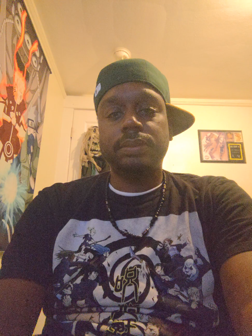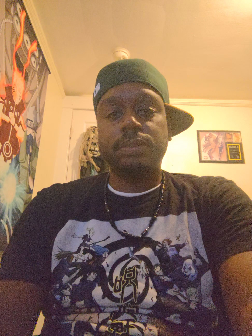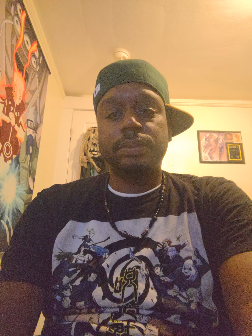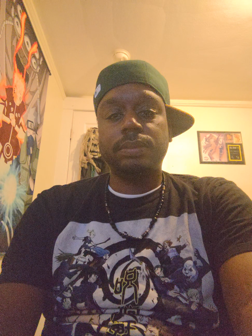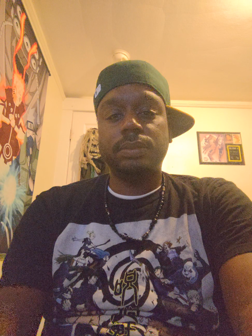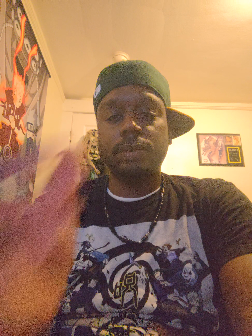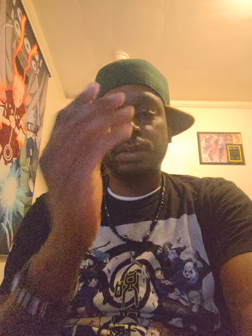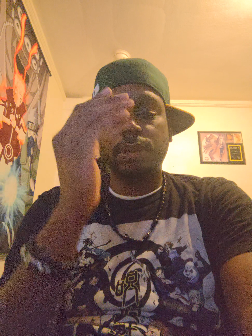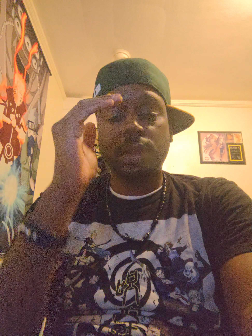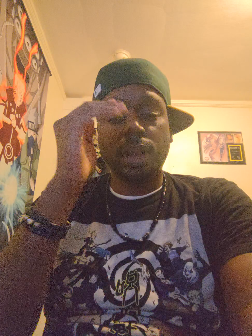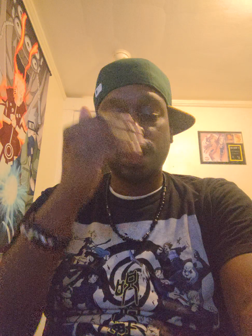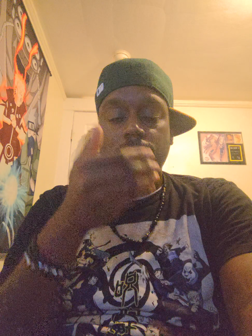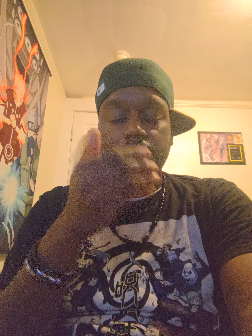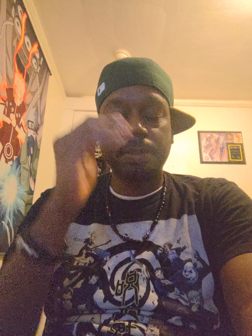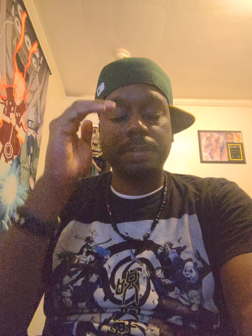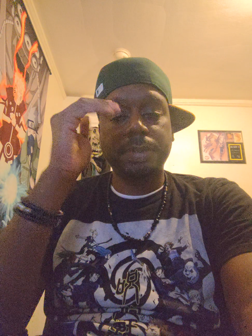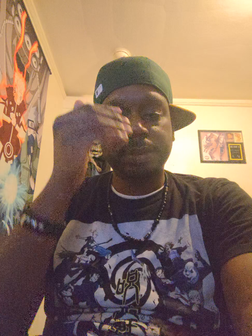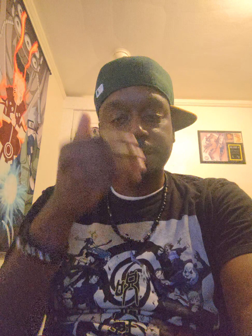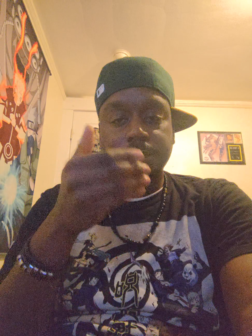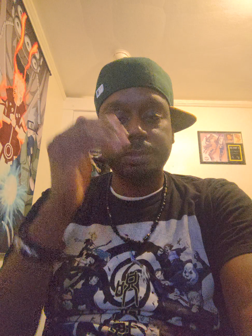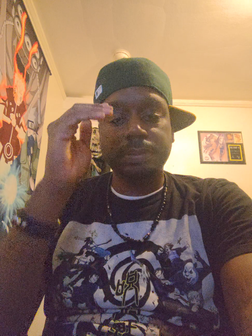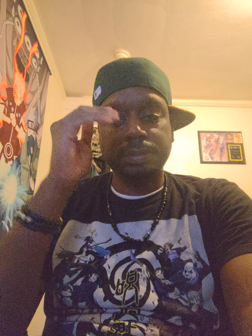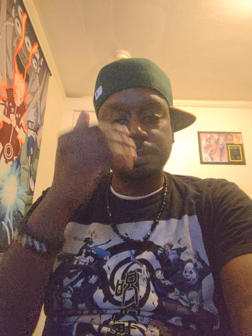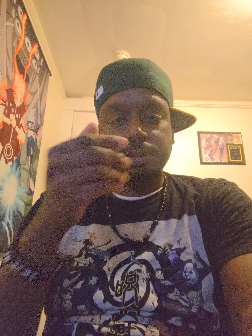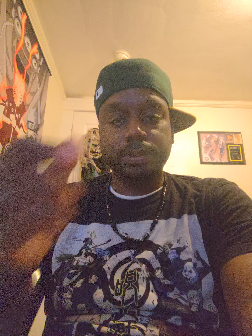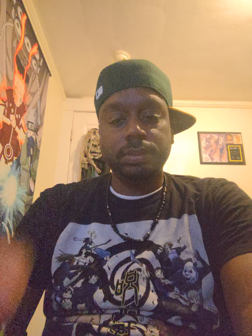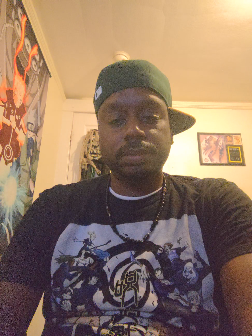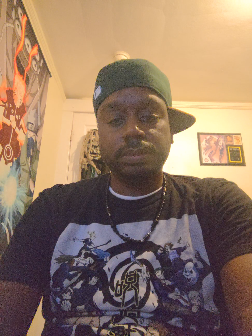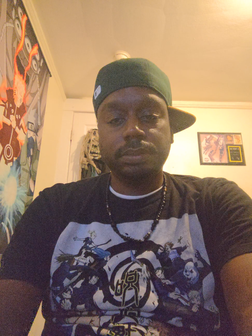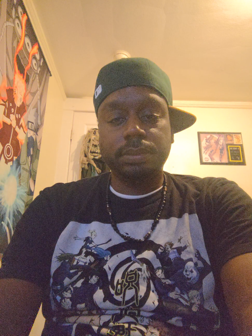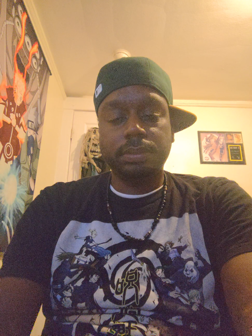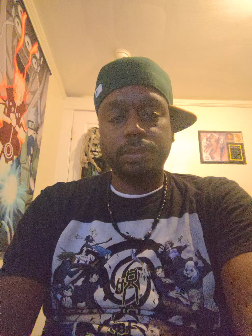sleepy